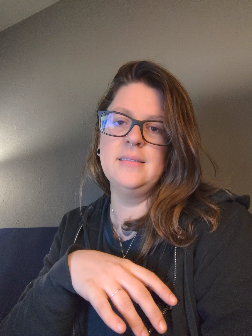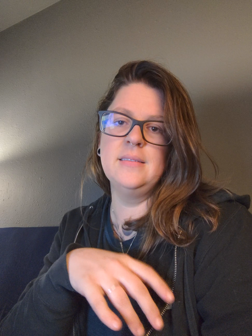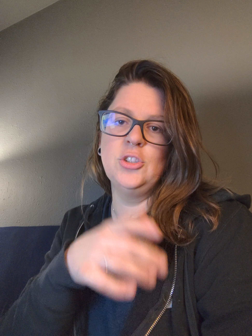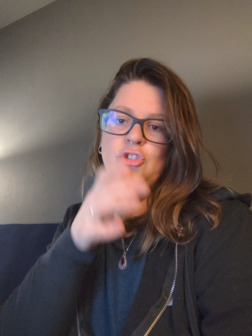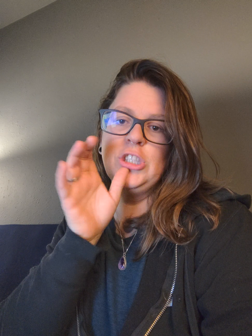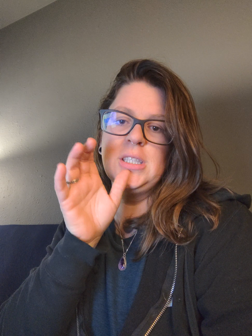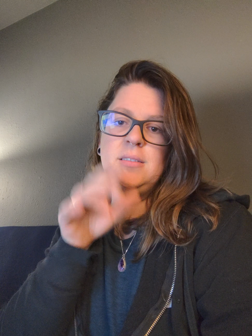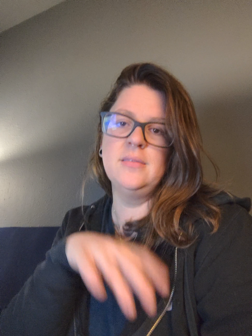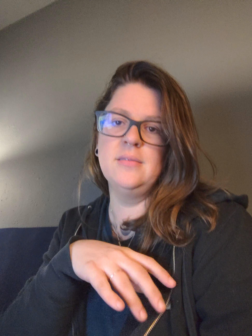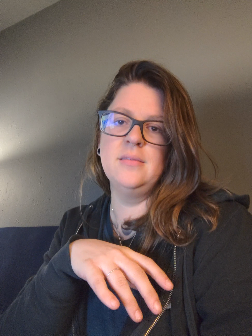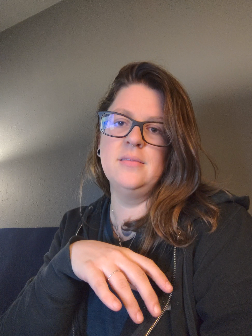drink